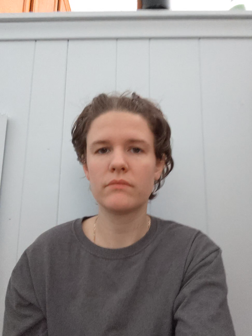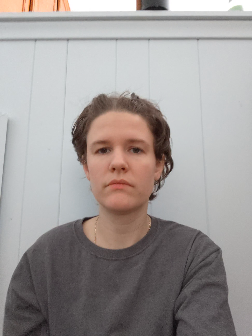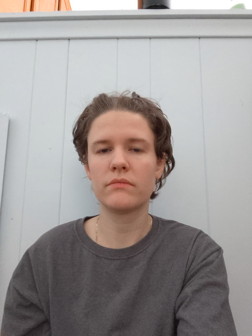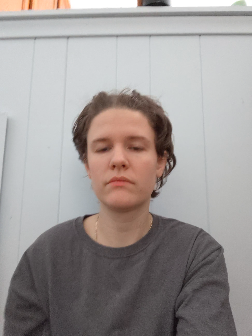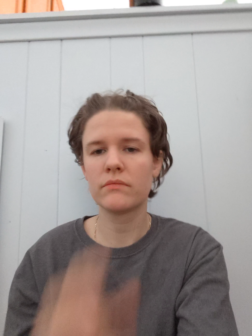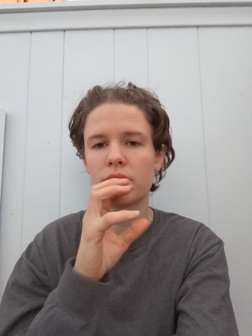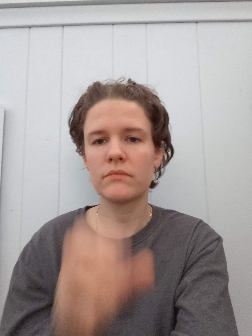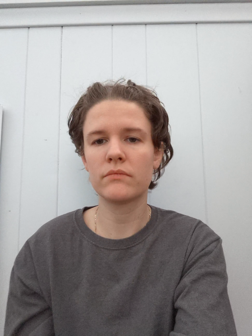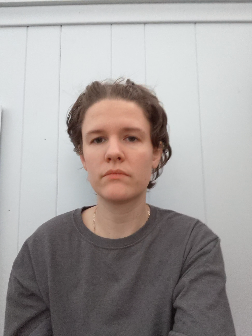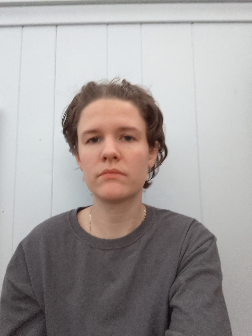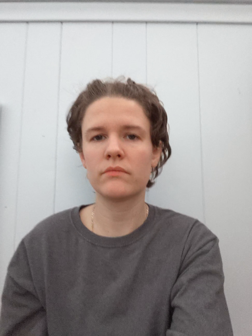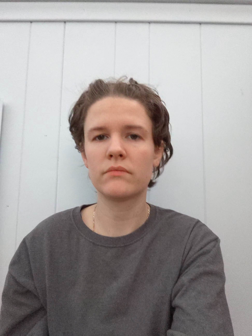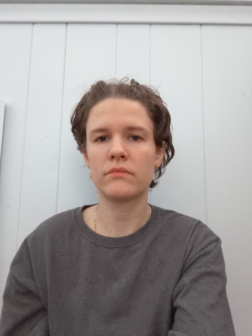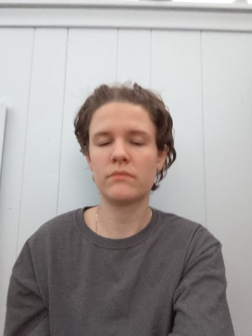old